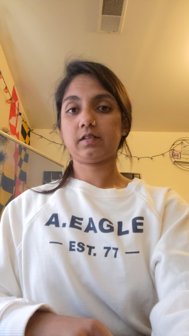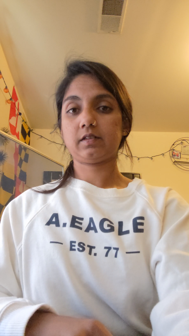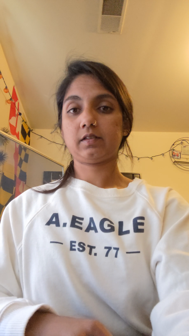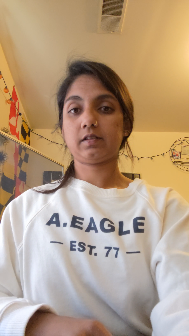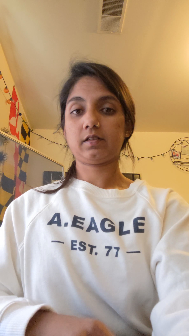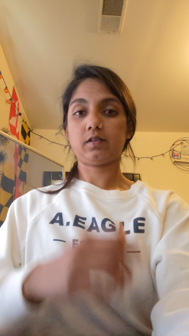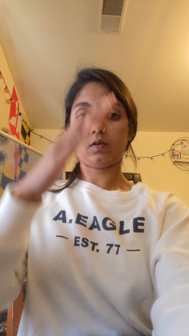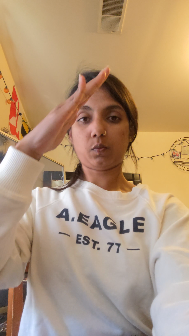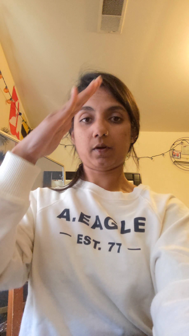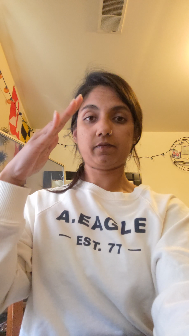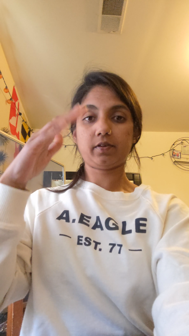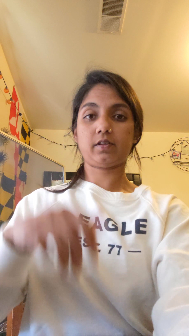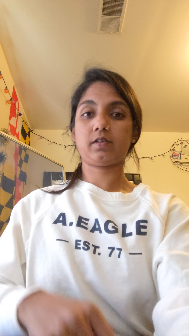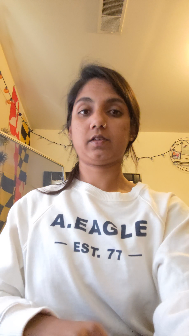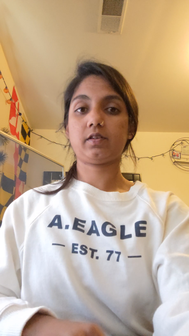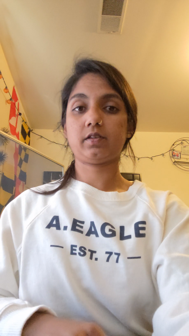roof